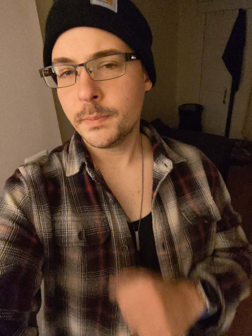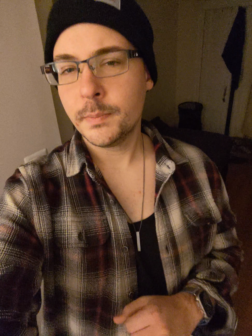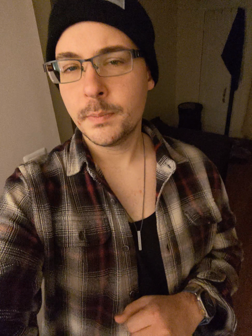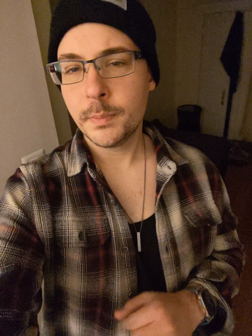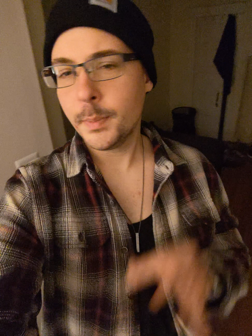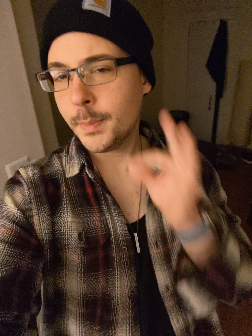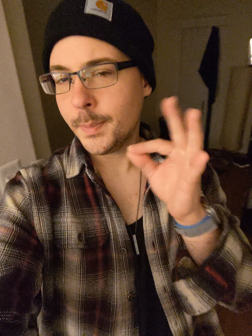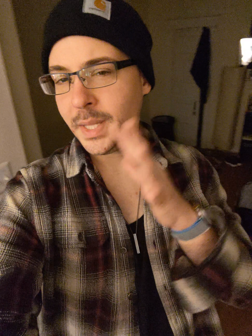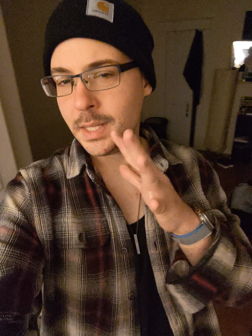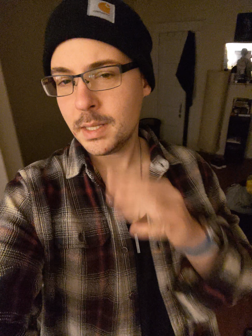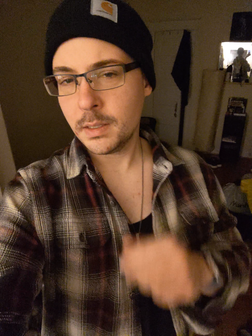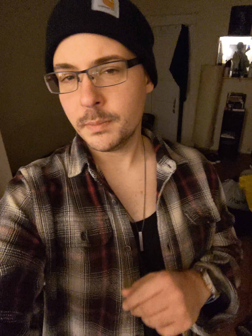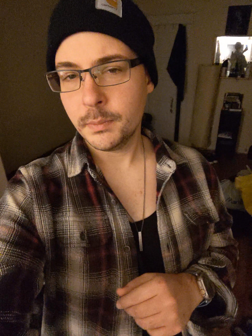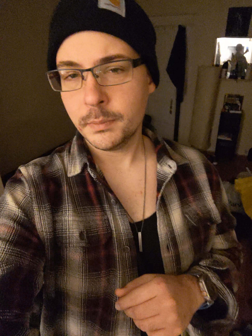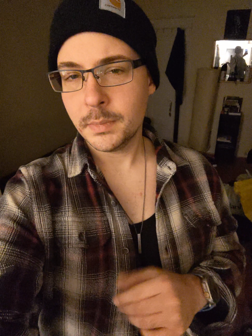bee